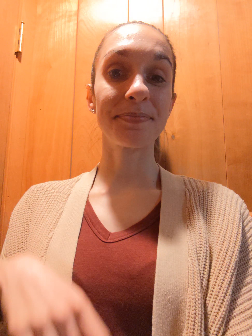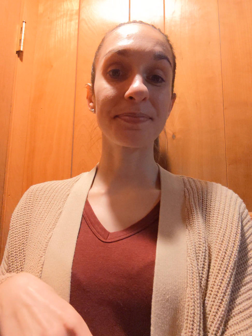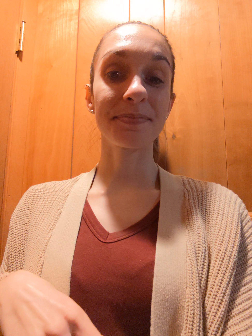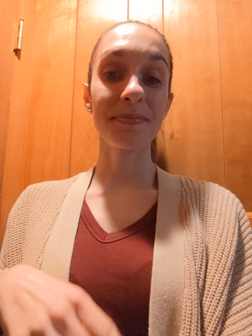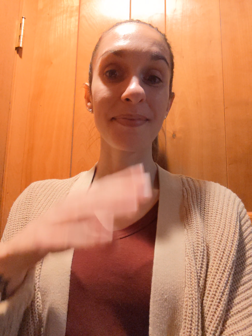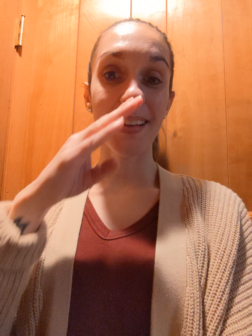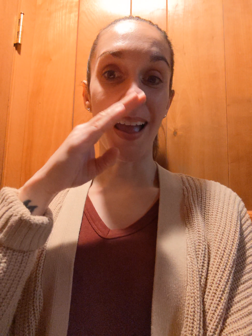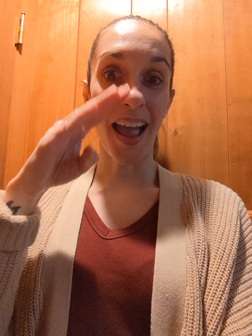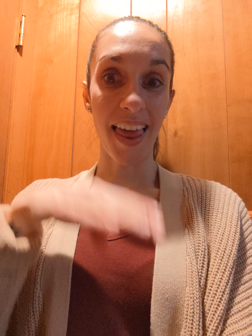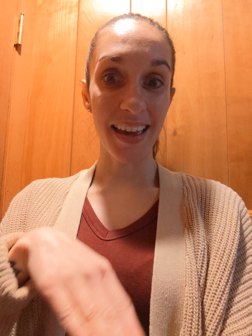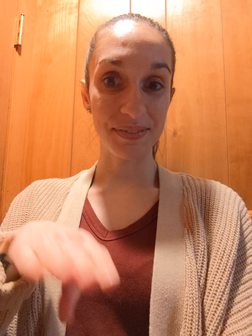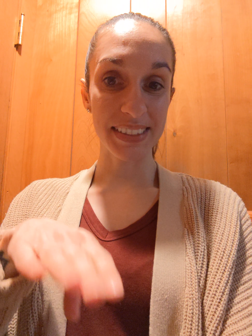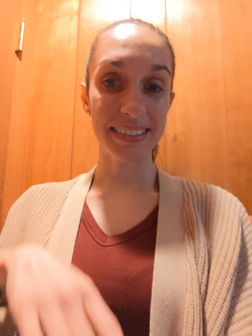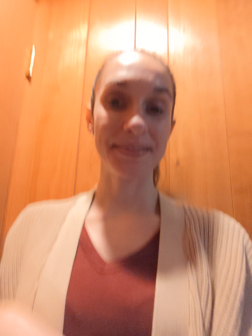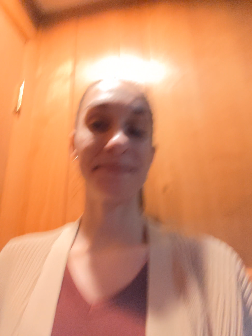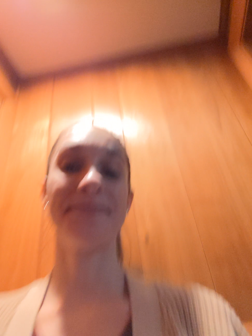elephant